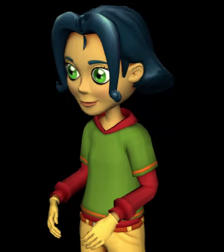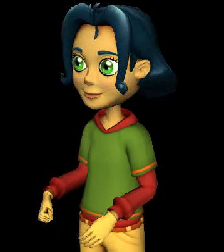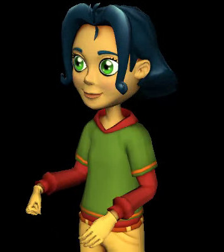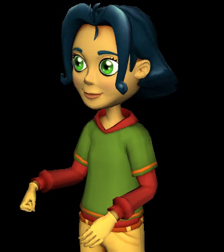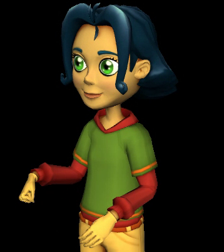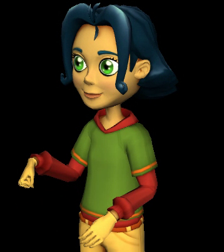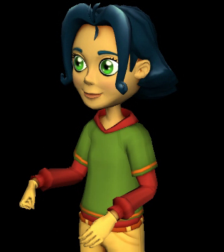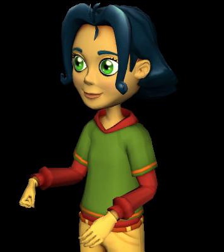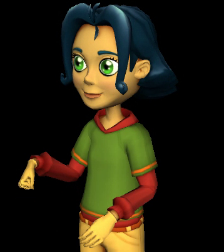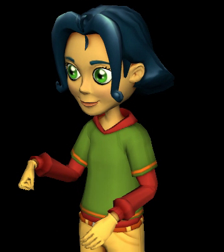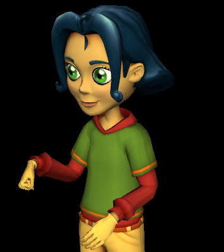أمتعة